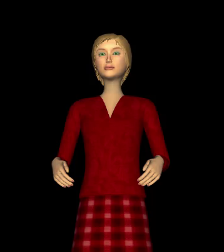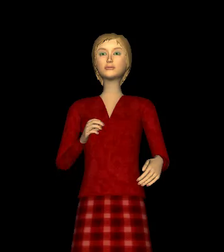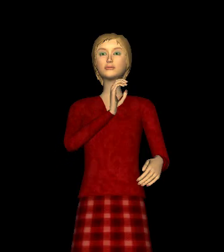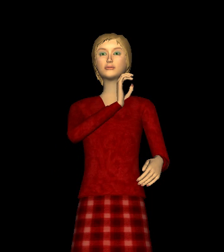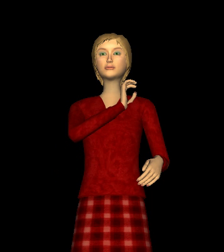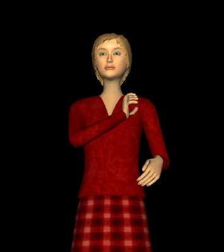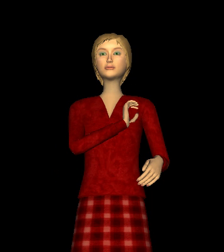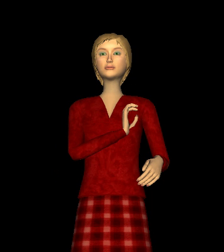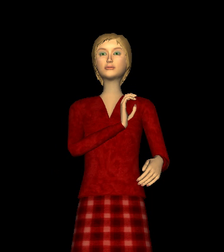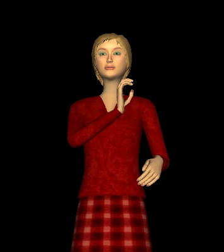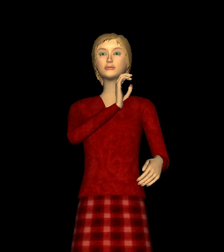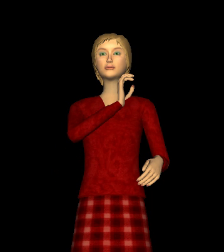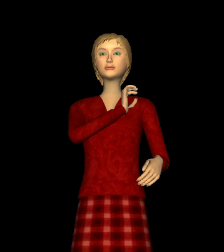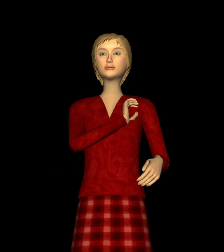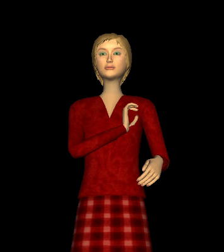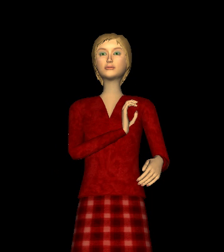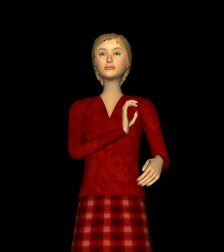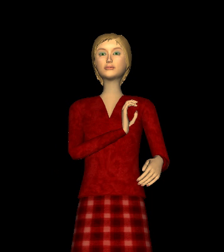يحاول